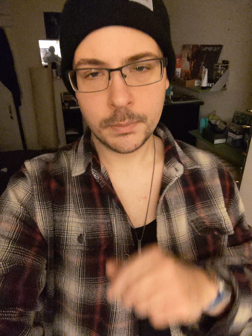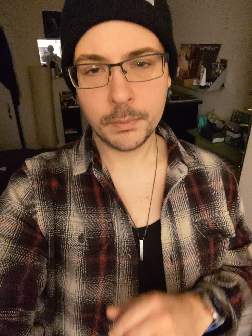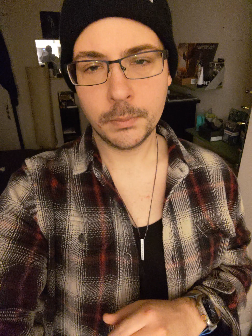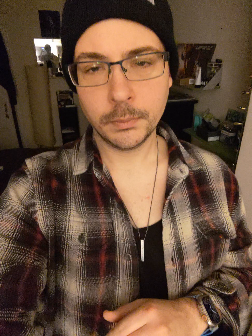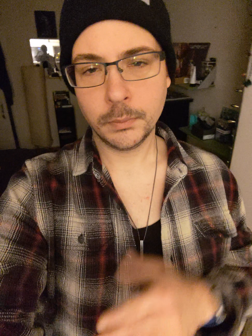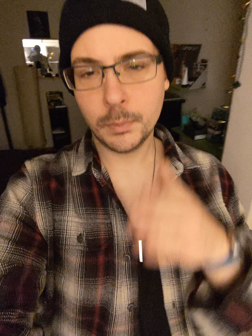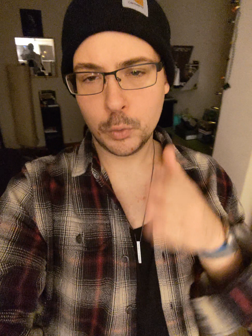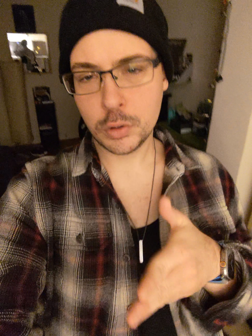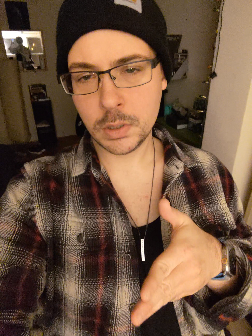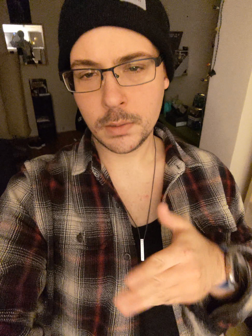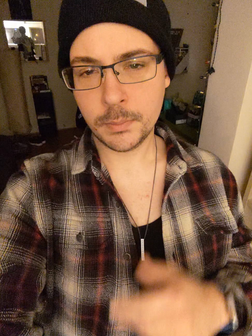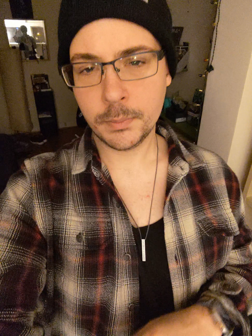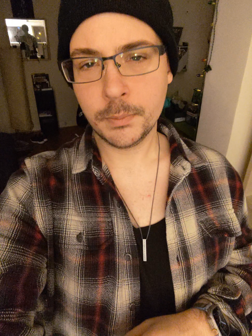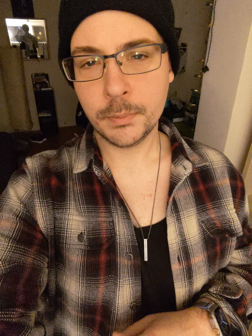person